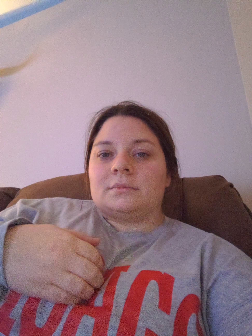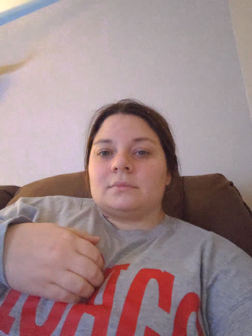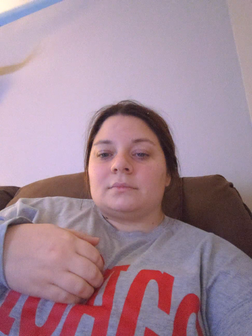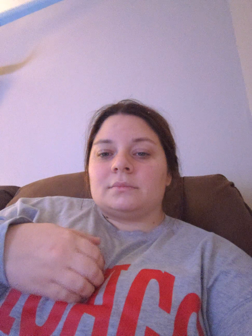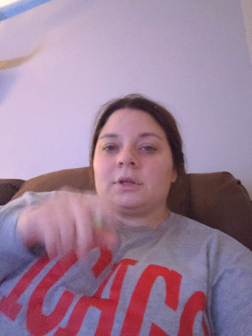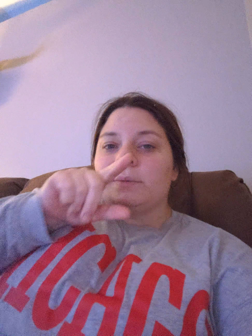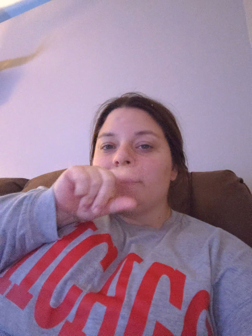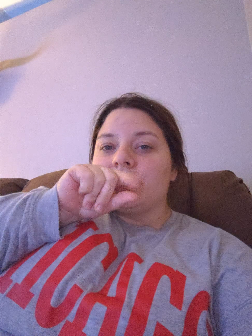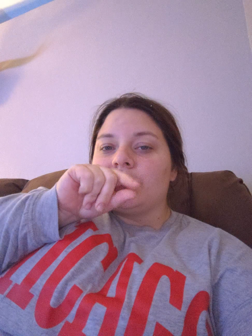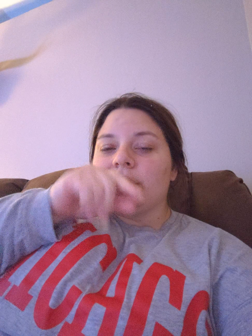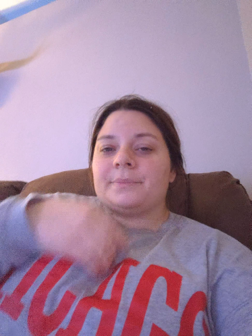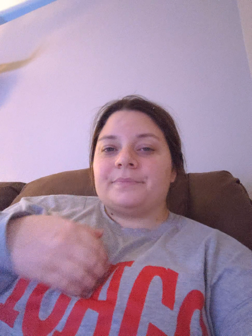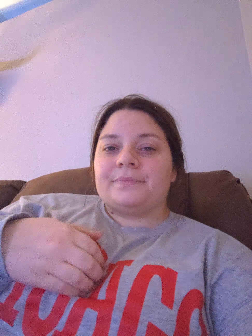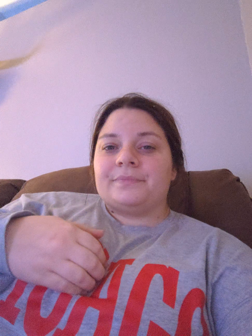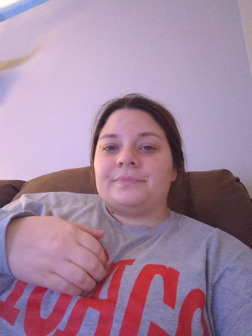bird